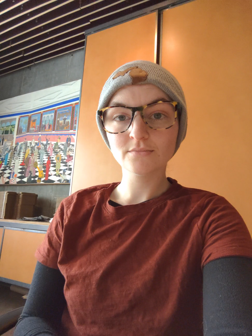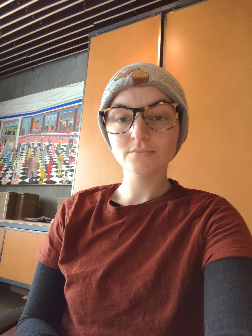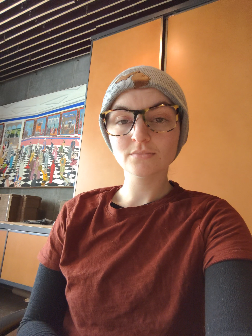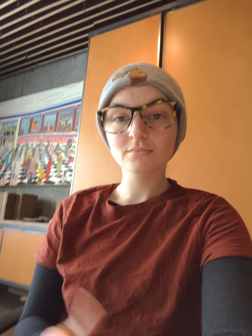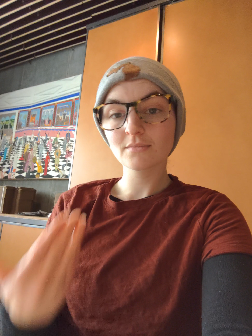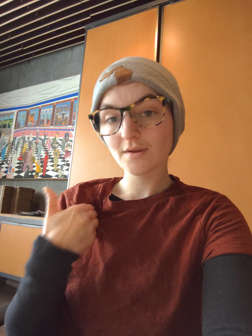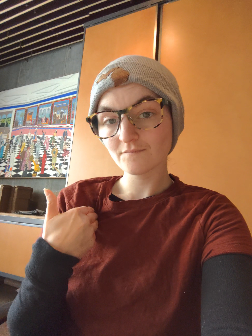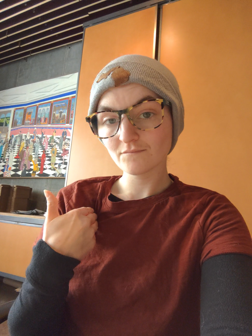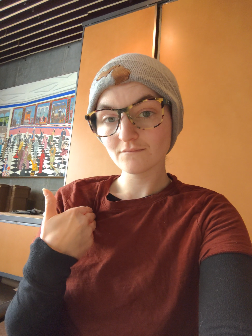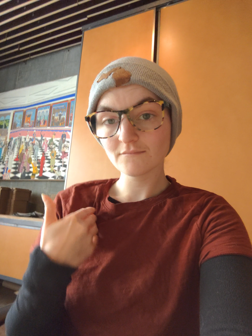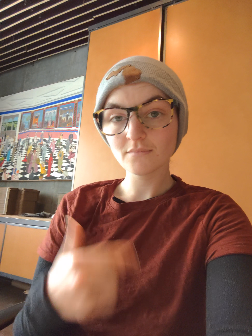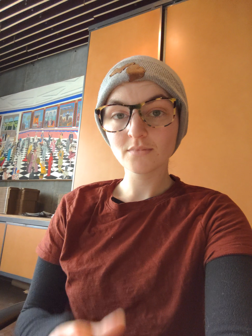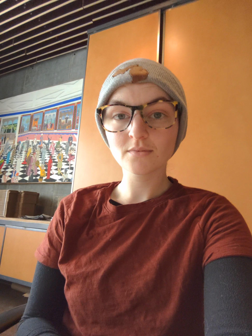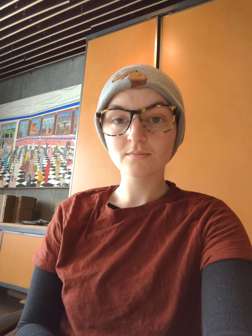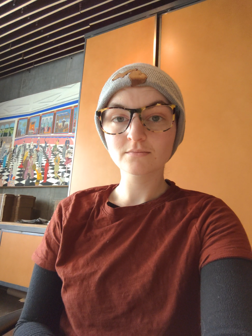have